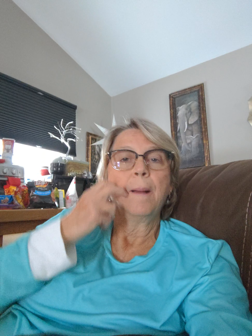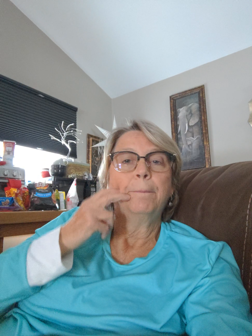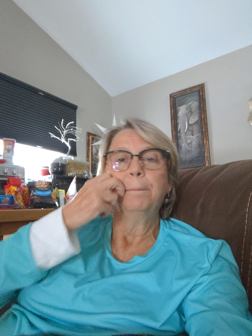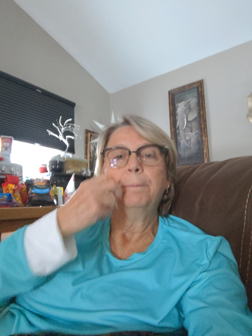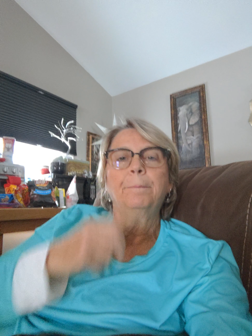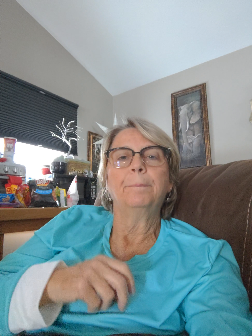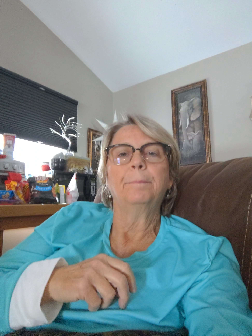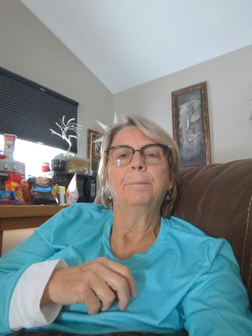gum